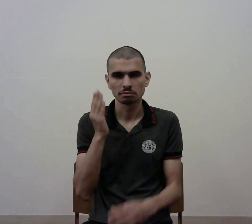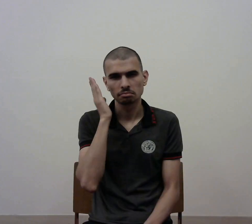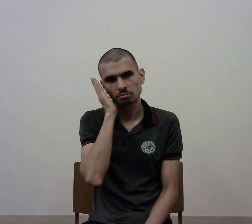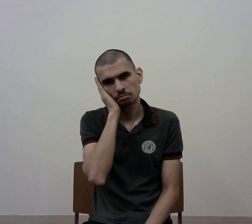yatmaq